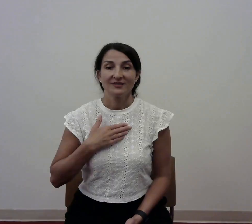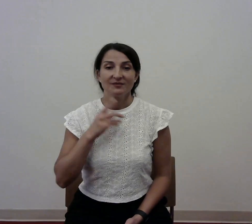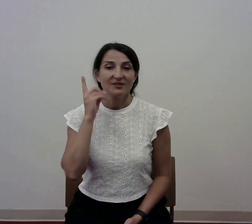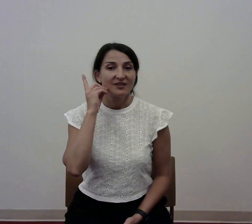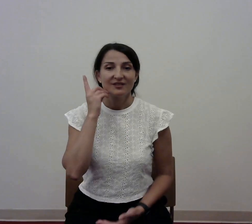telefon